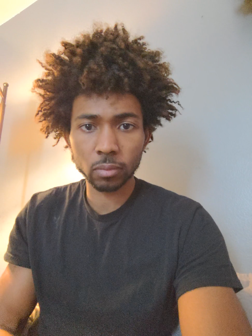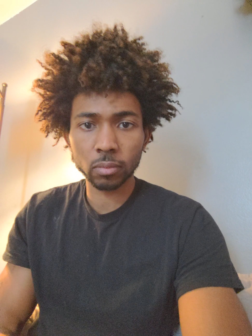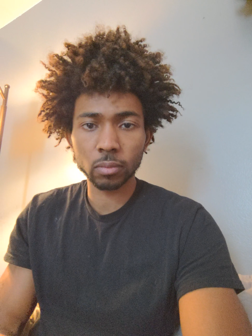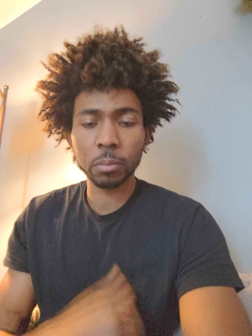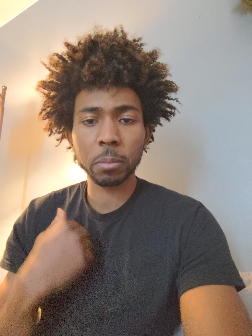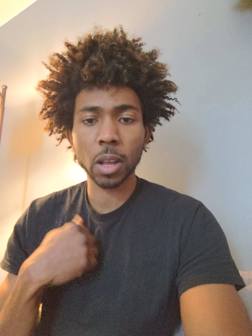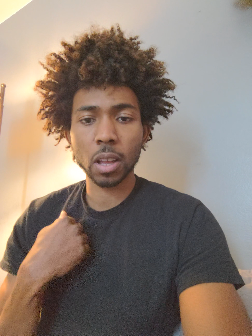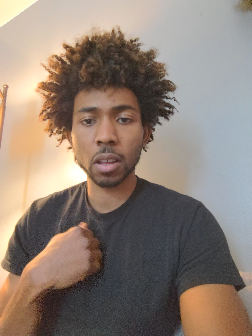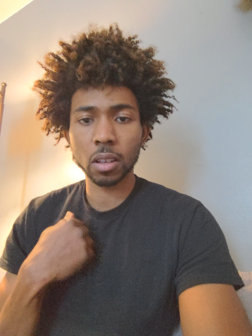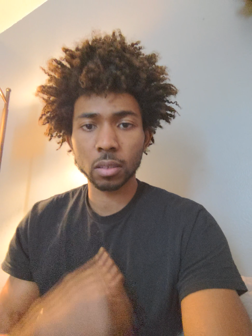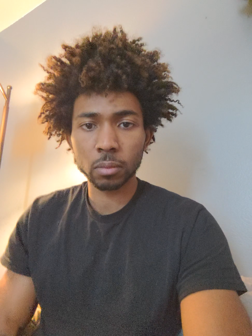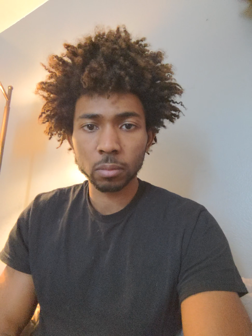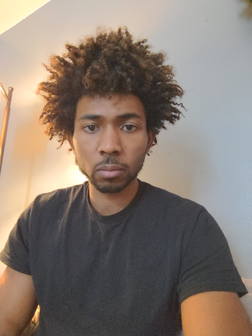bath